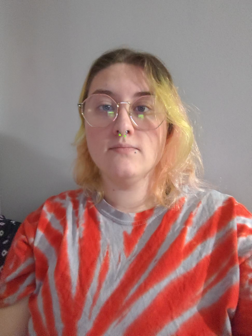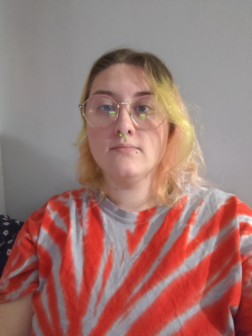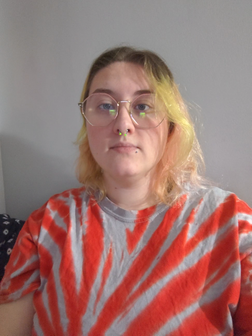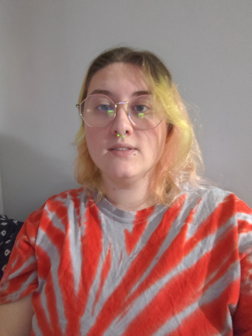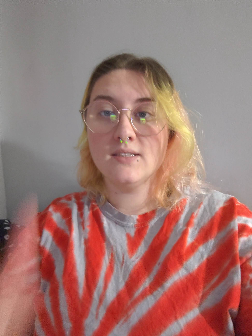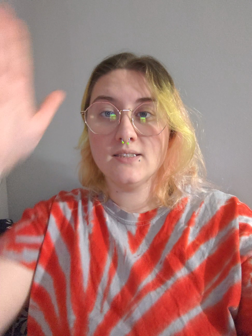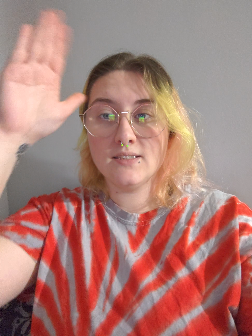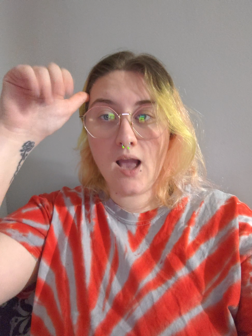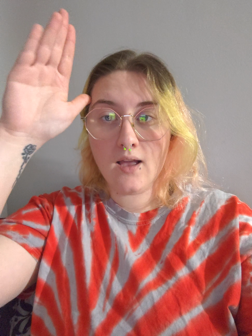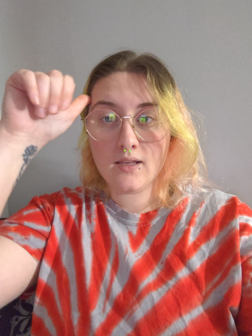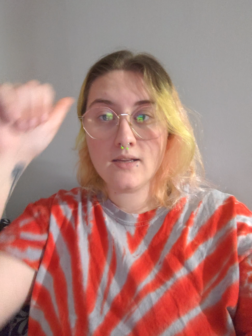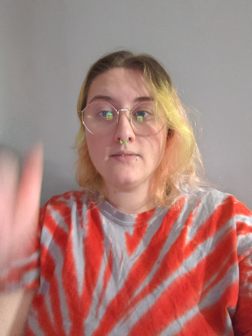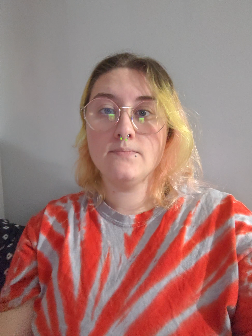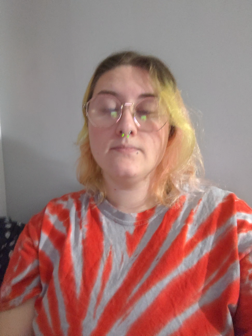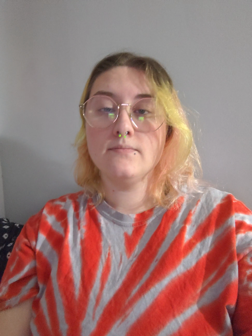donkey